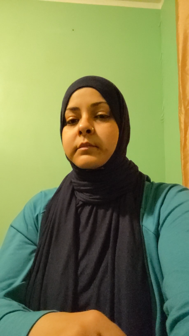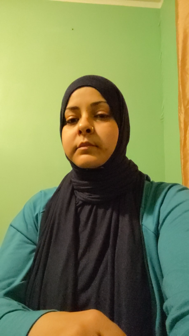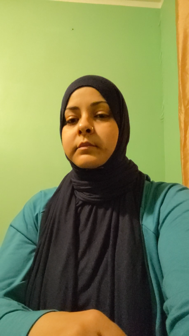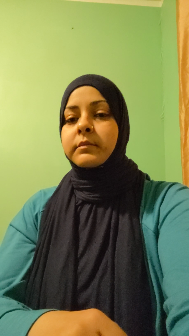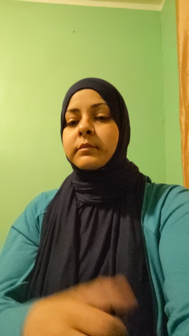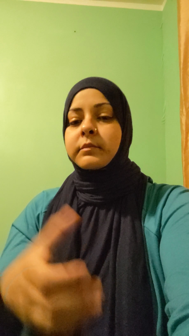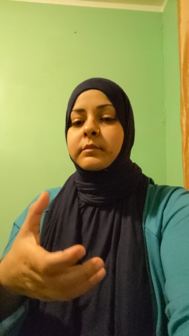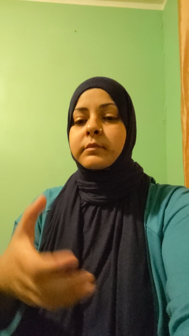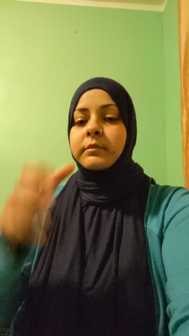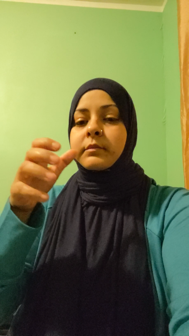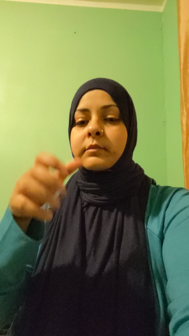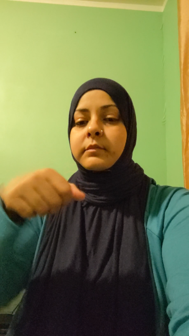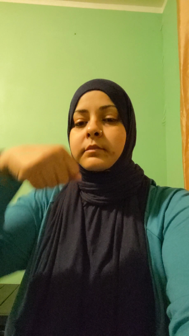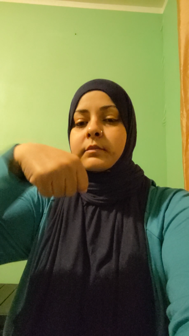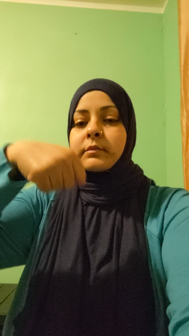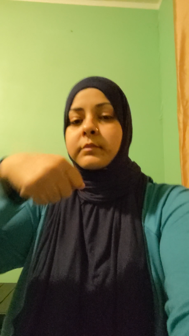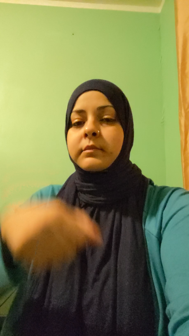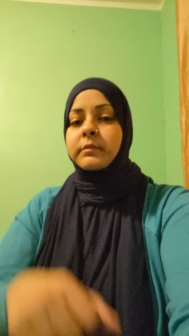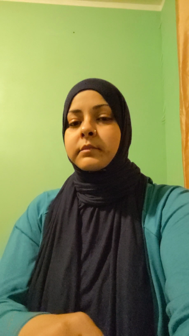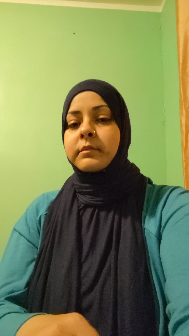bucket